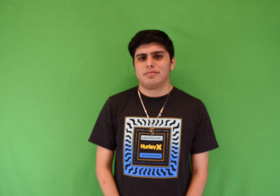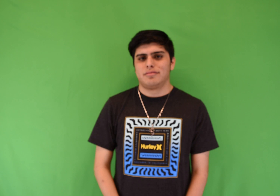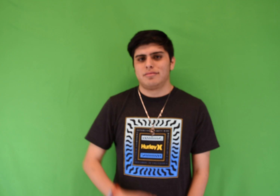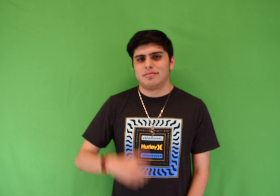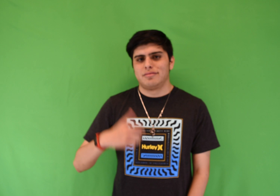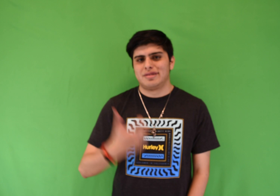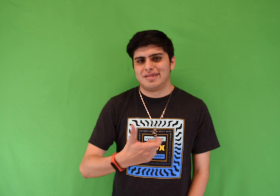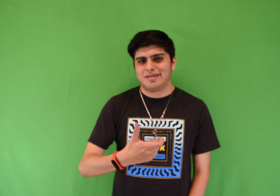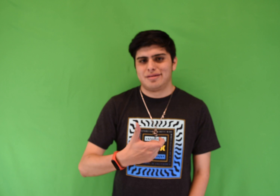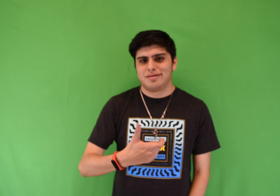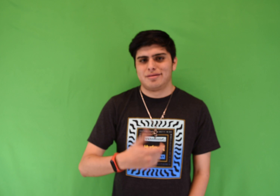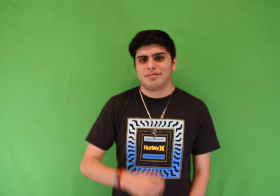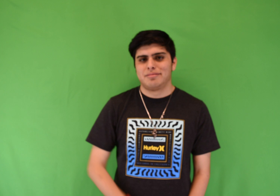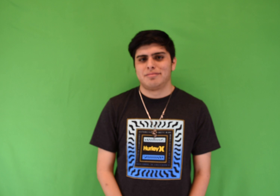dinero